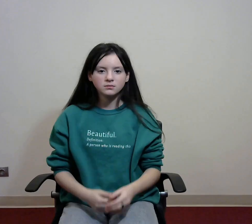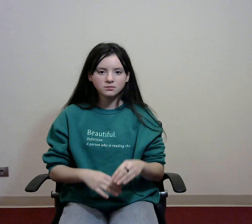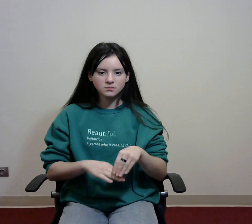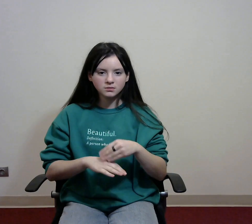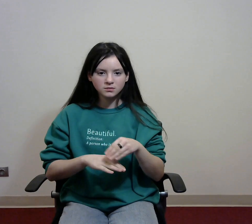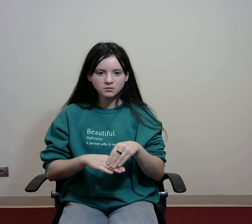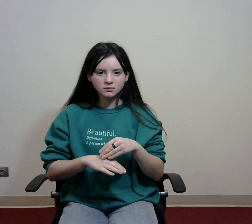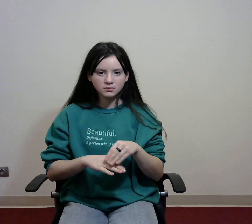yoldaşım